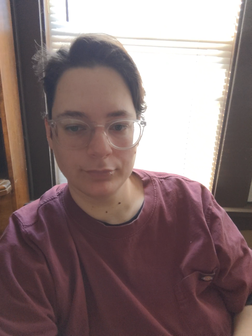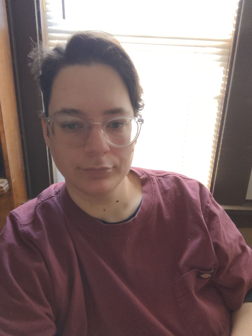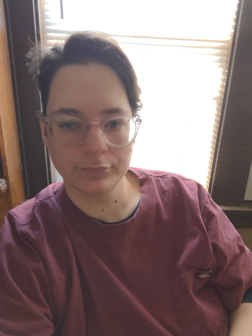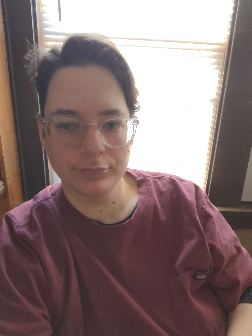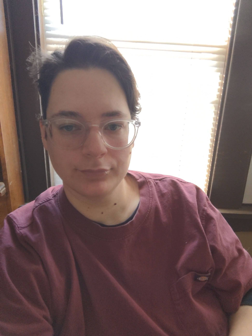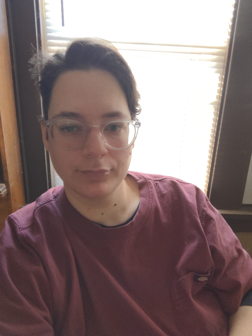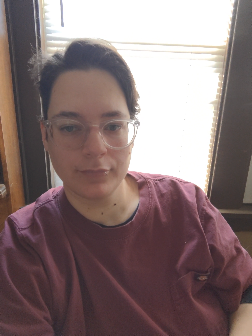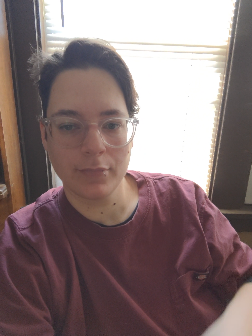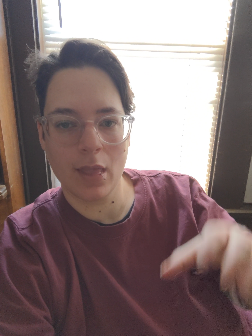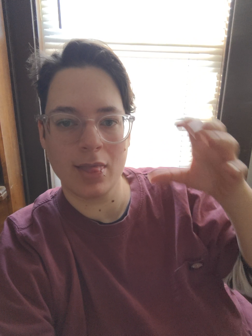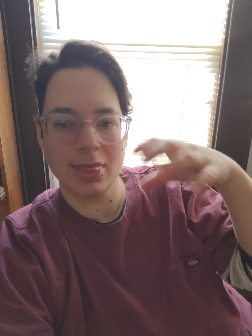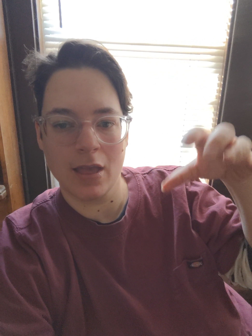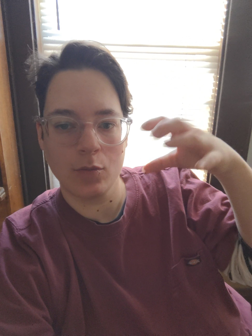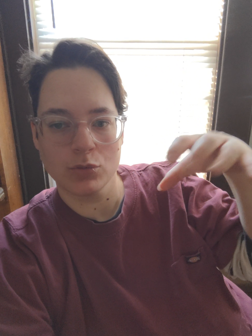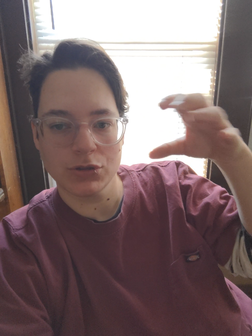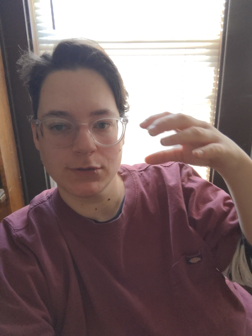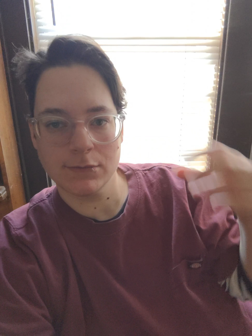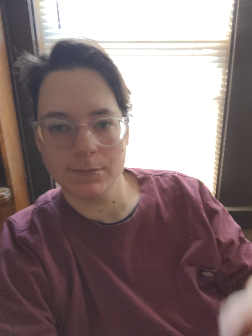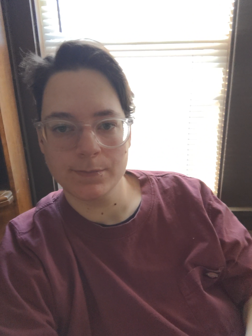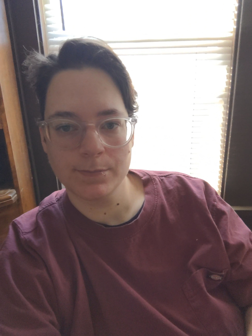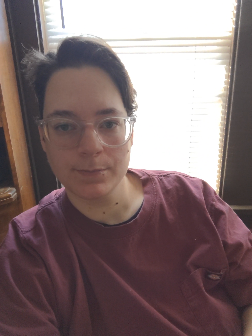cloud